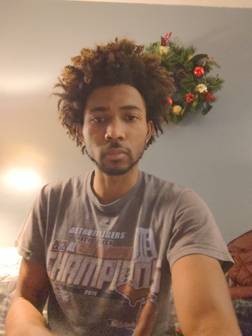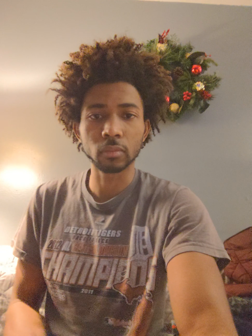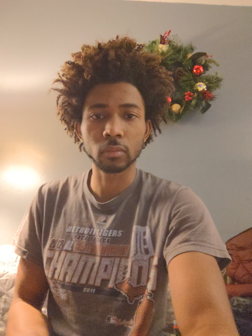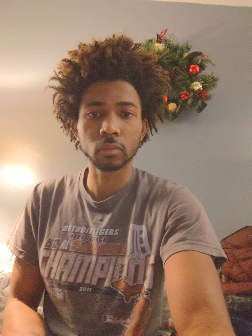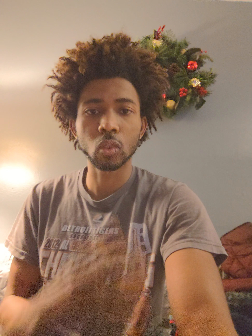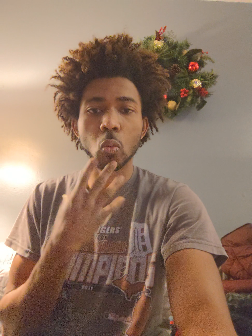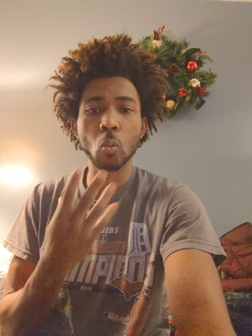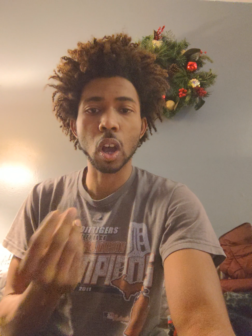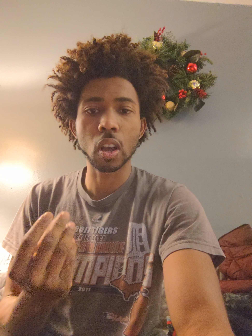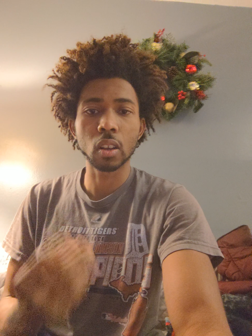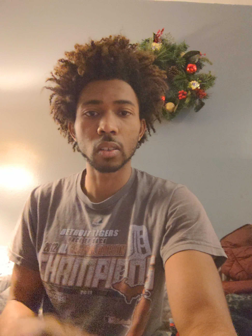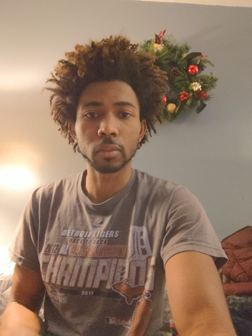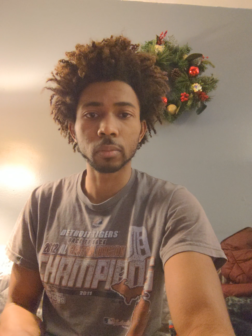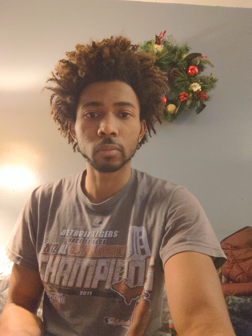wet